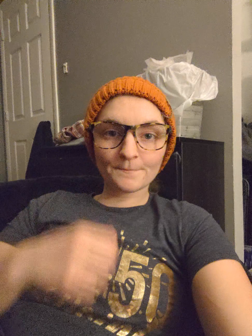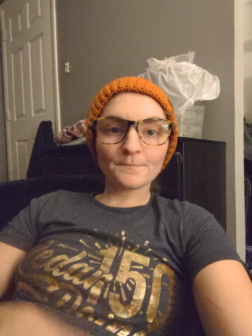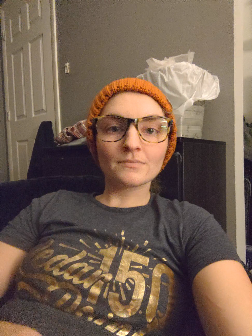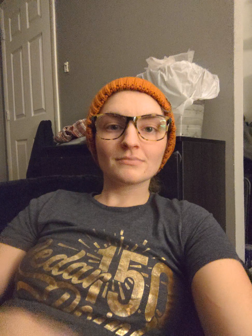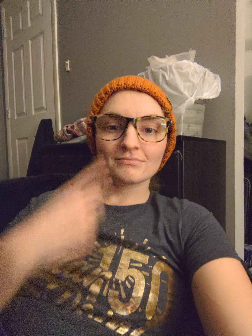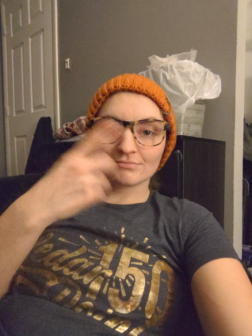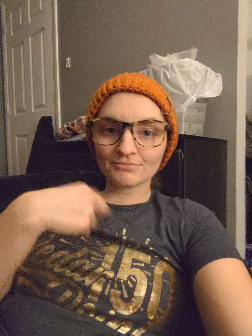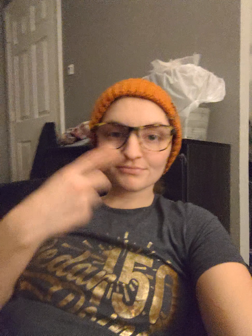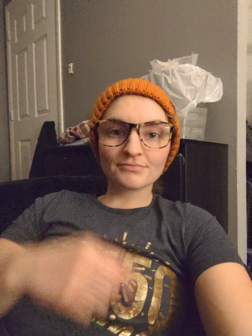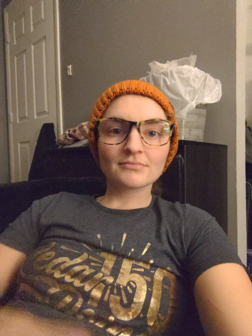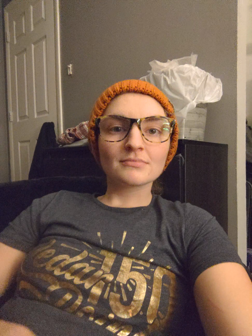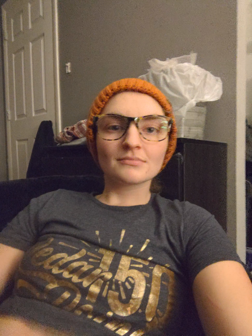face